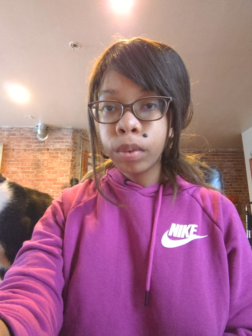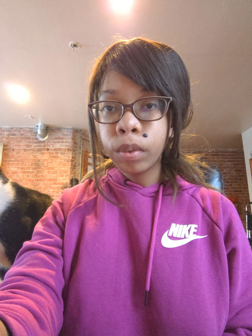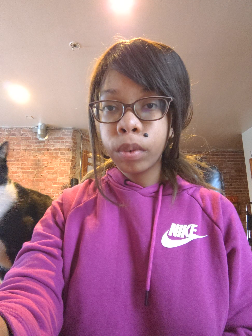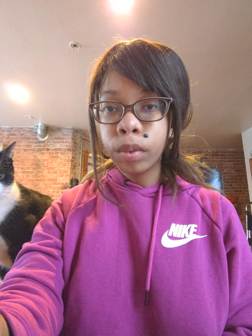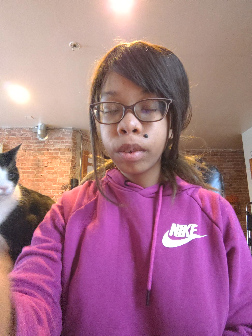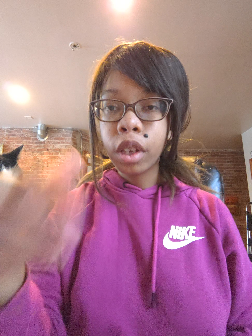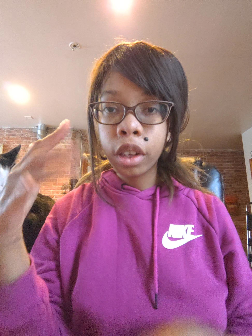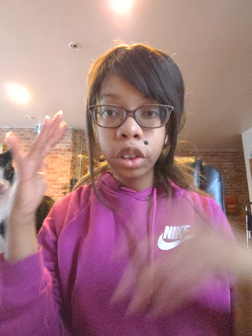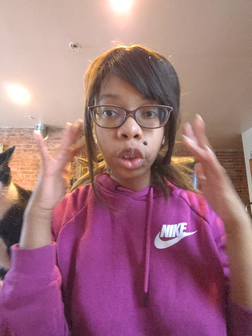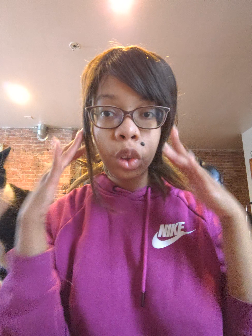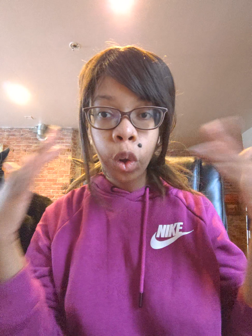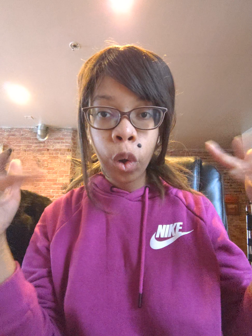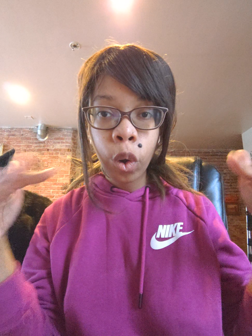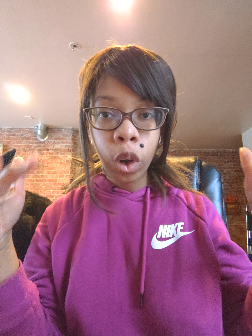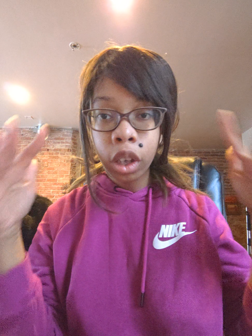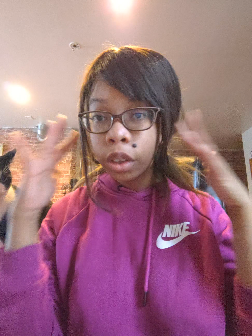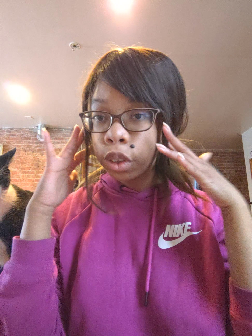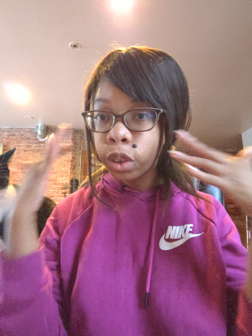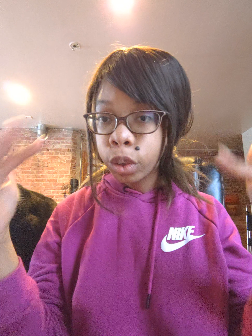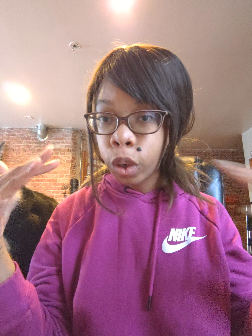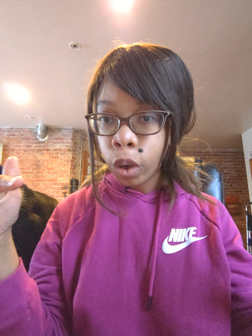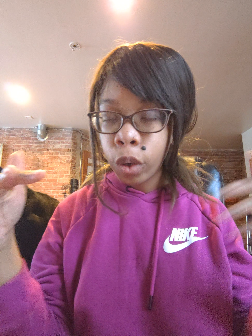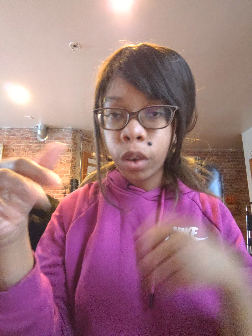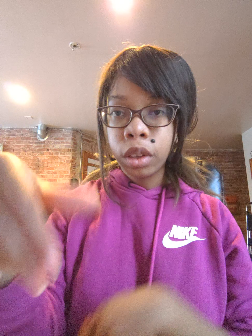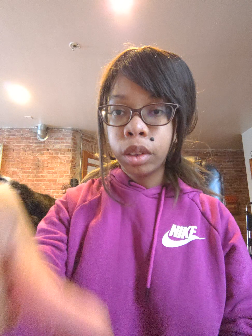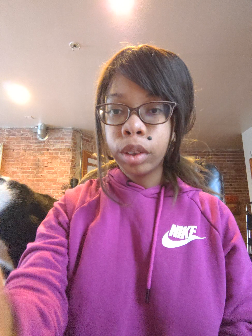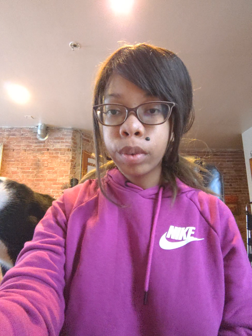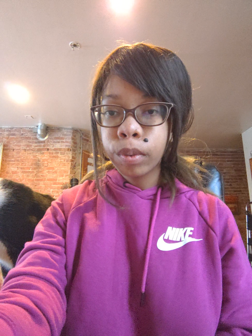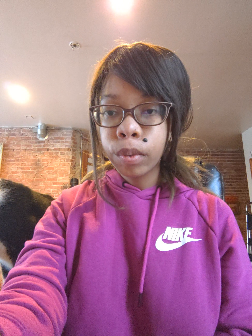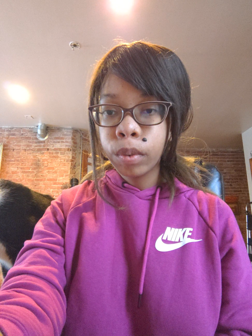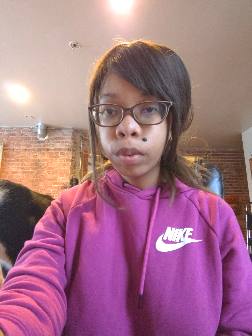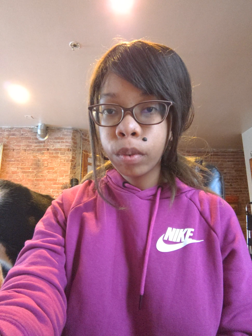noisy